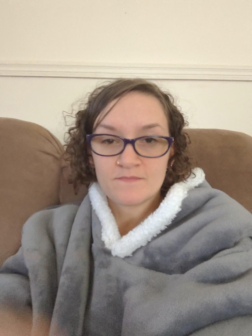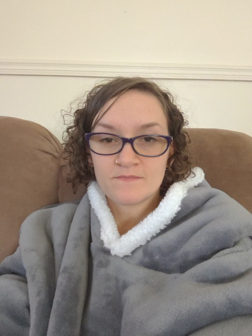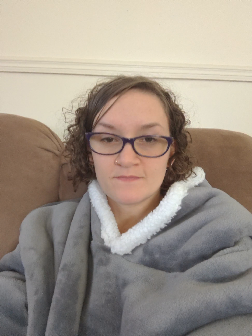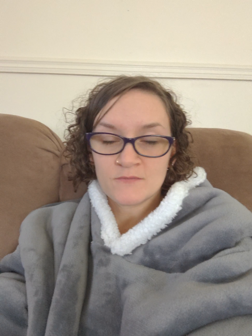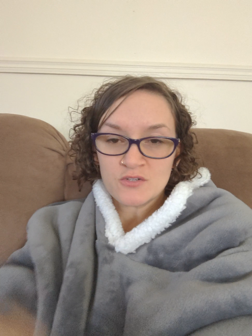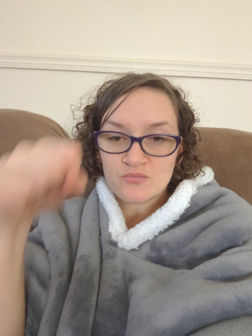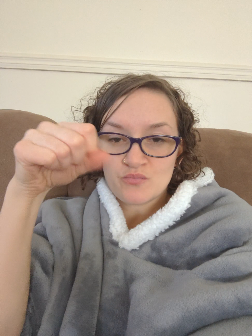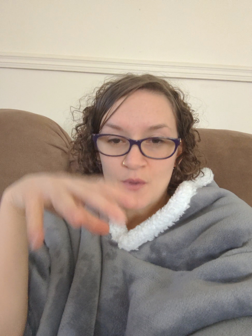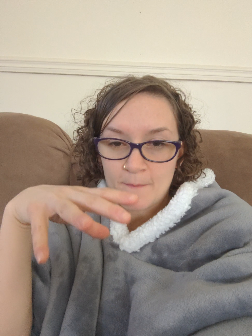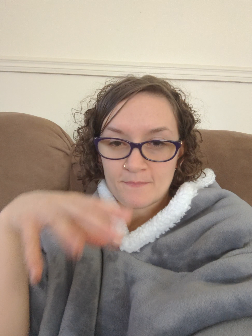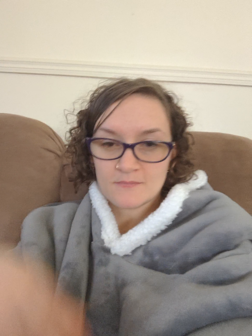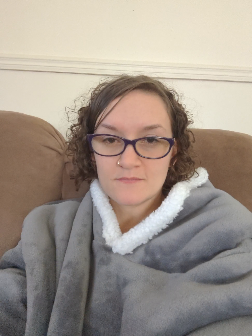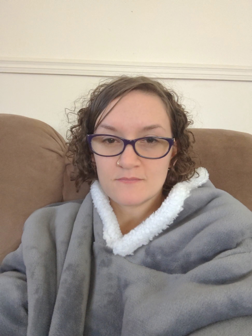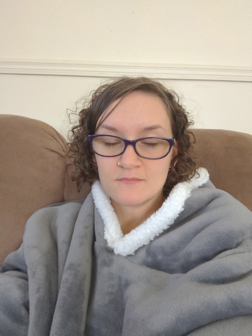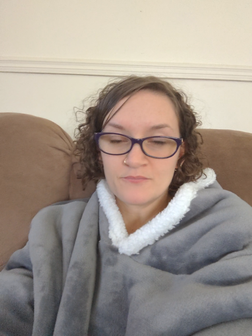drop